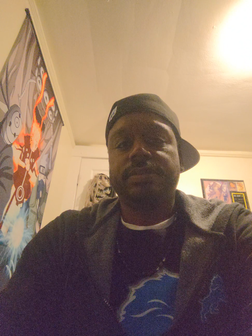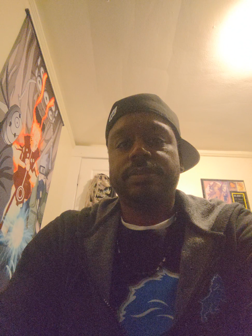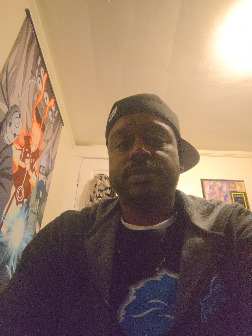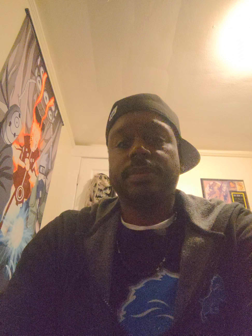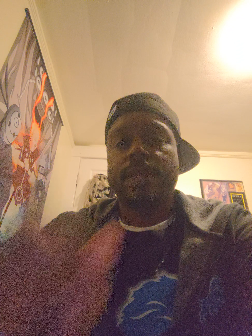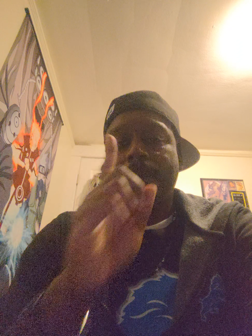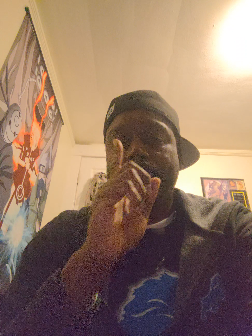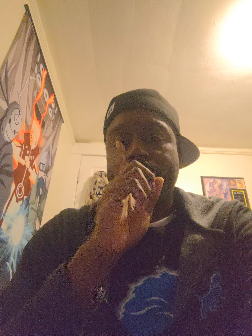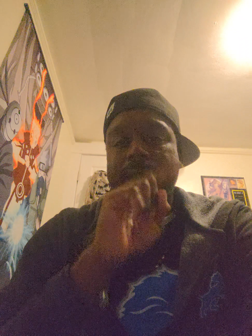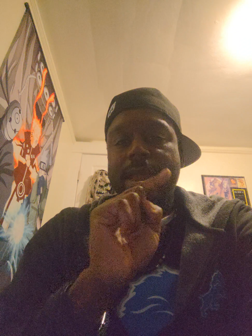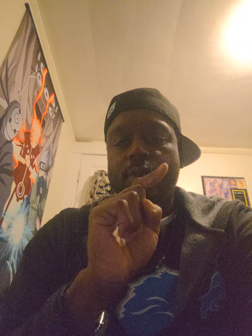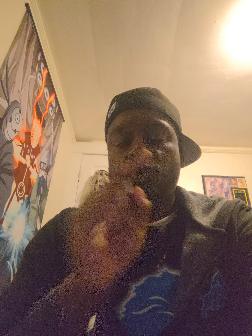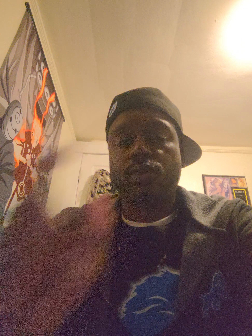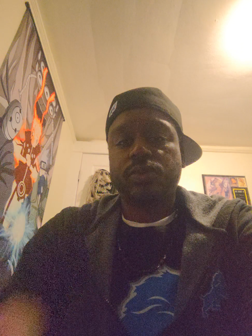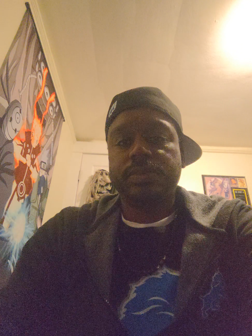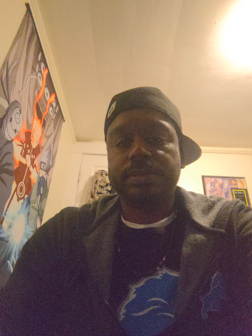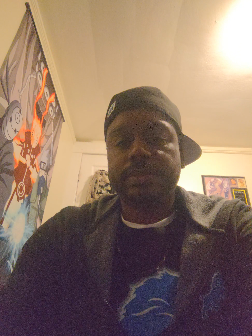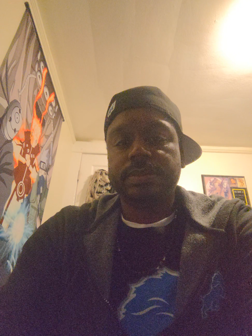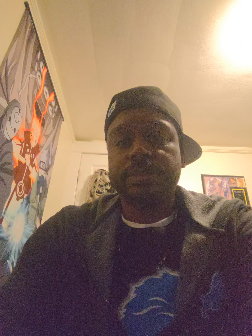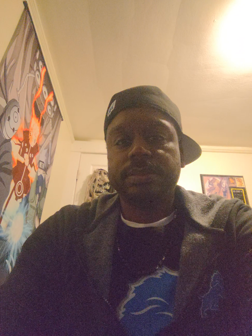mouse